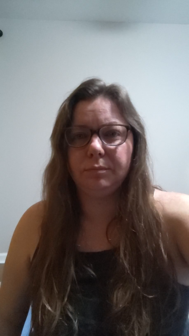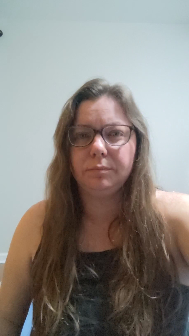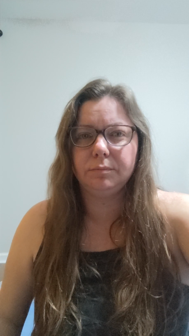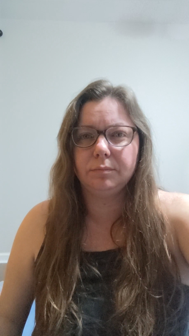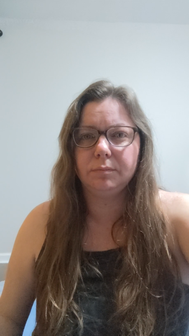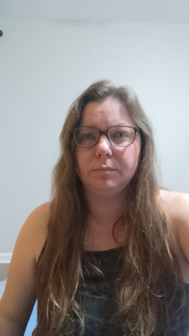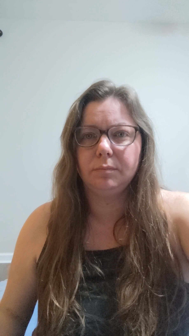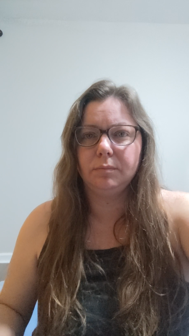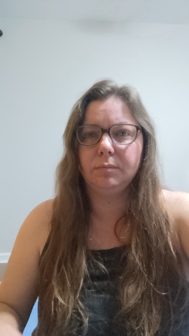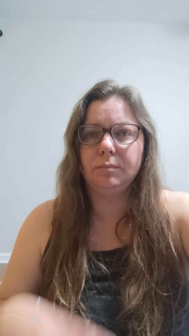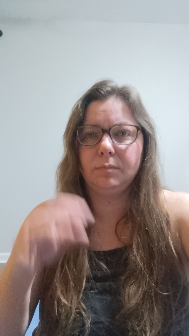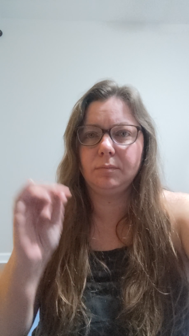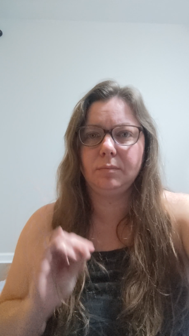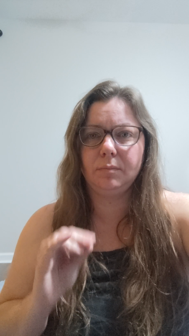gloves